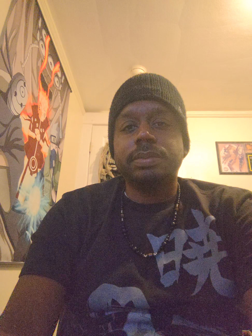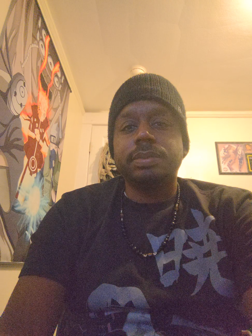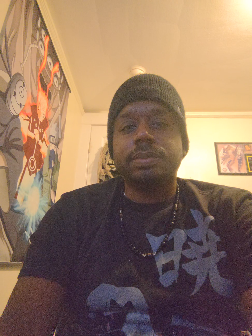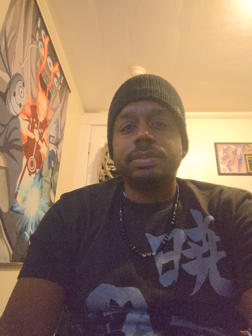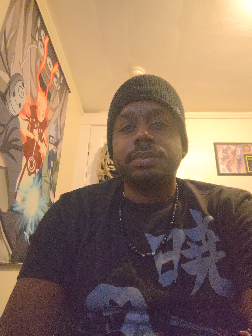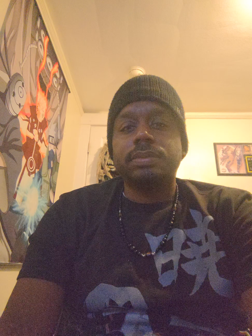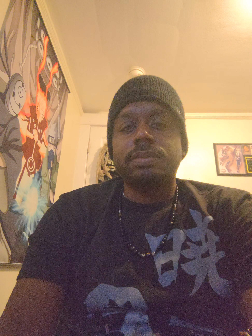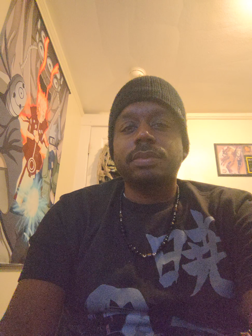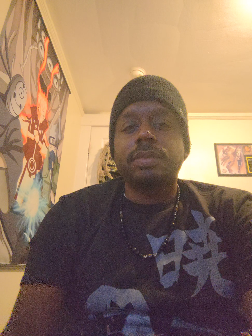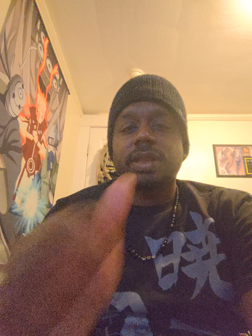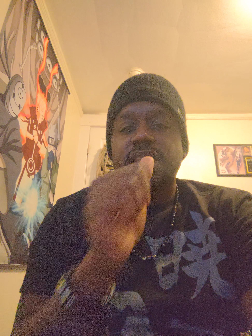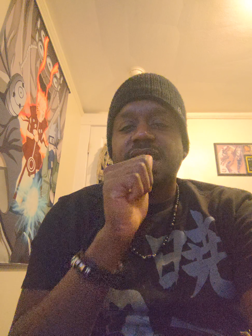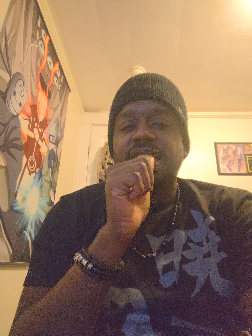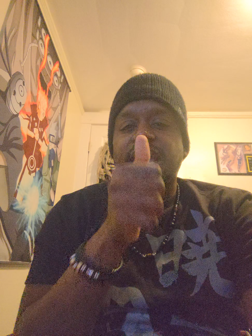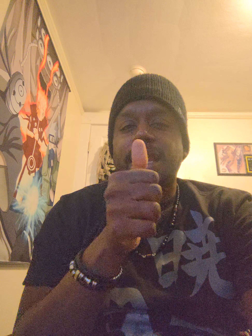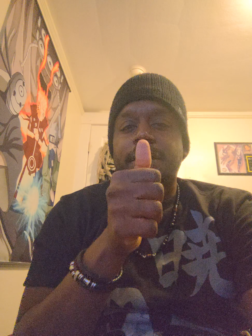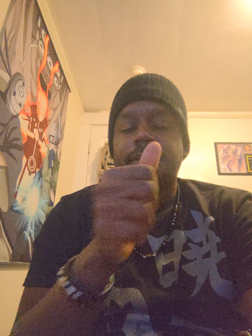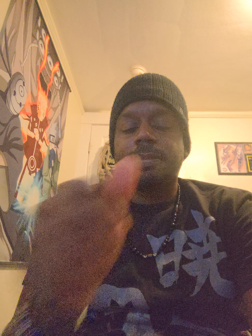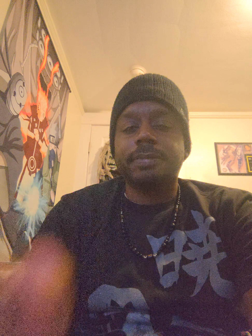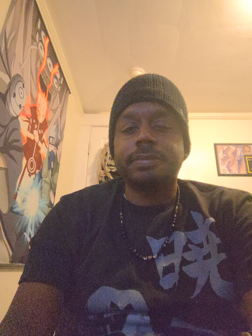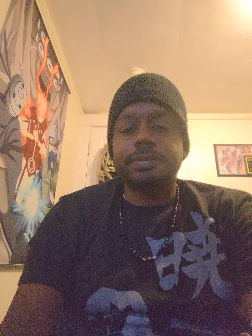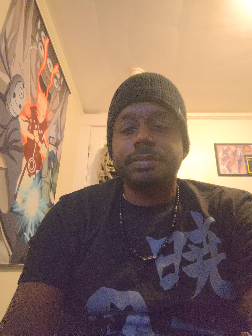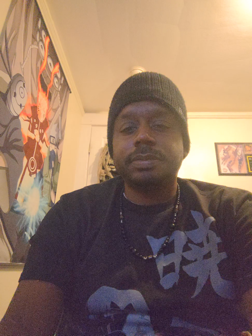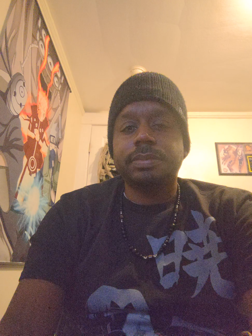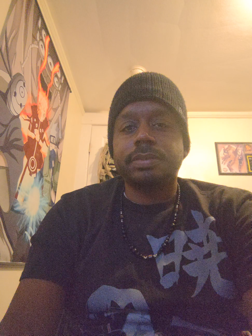nuts